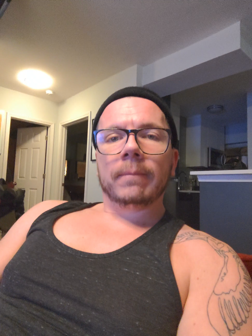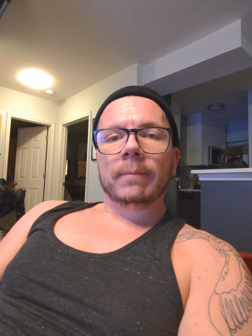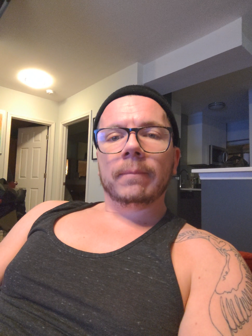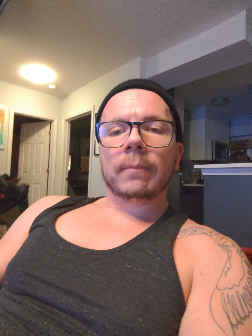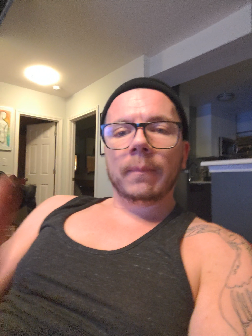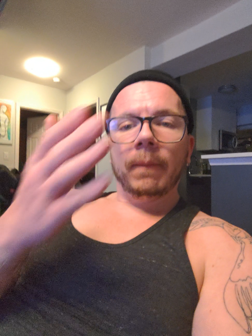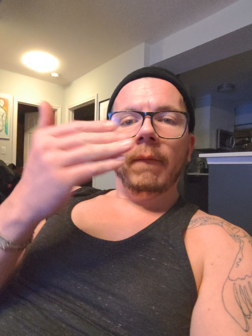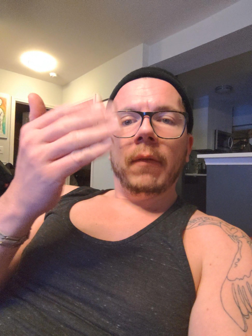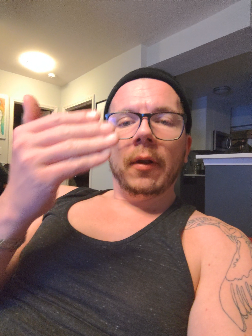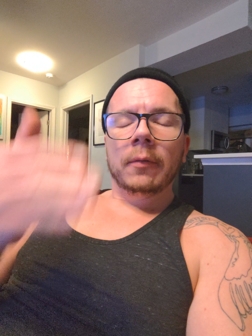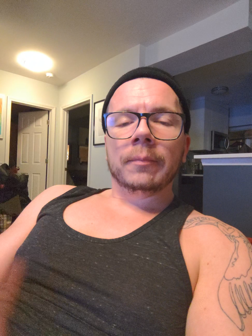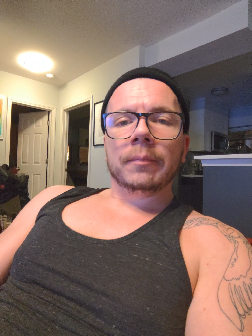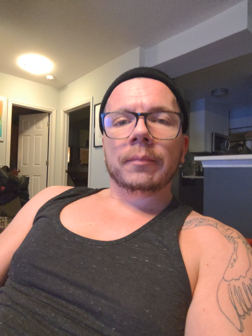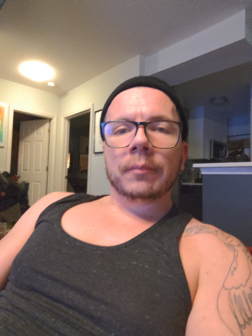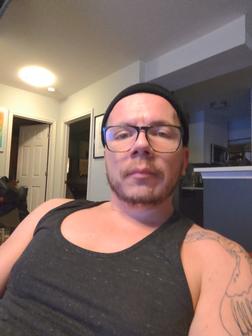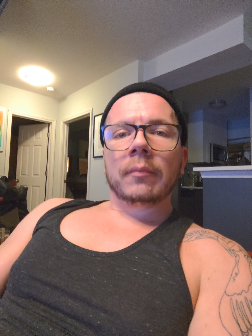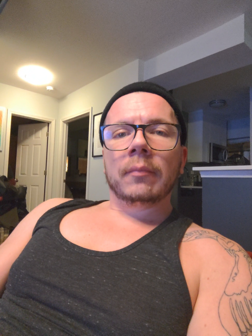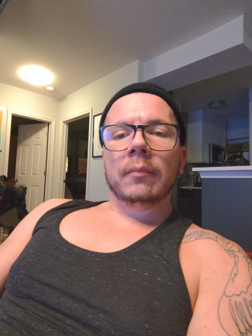flag